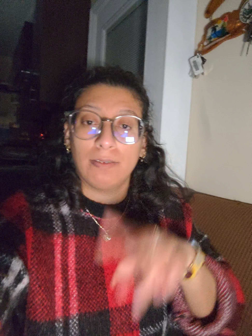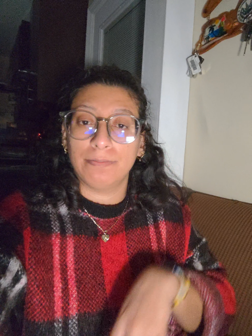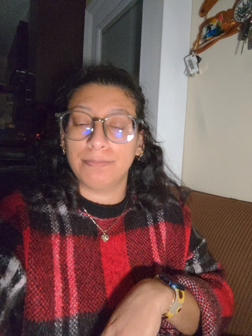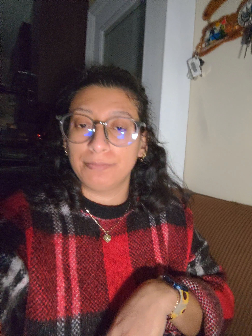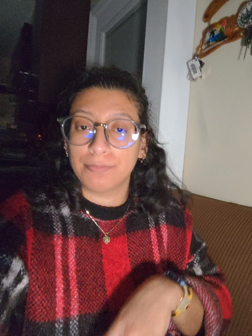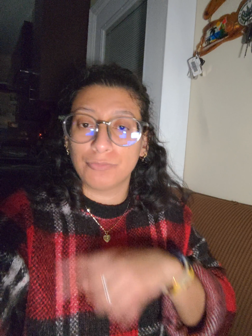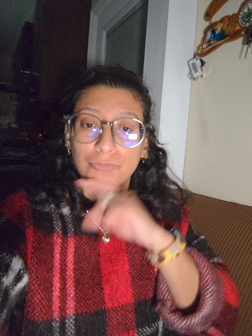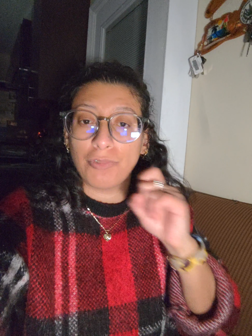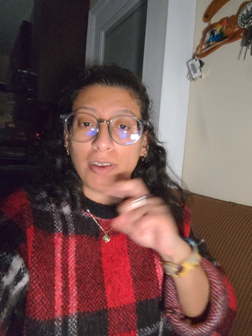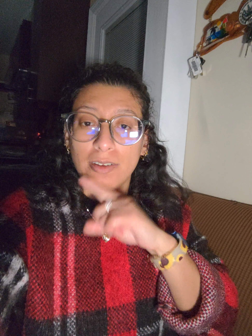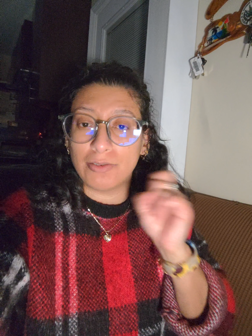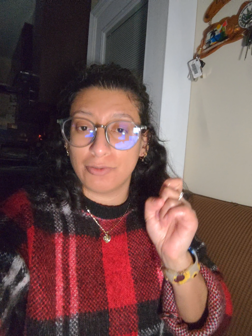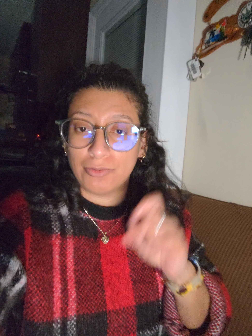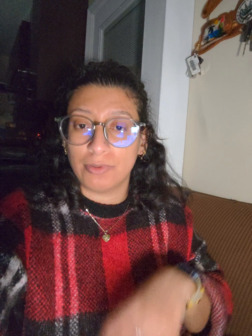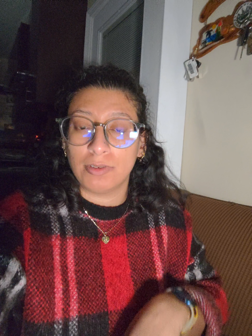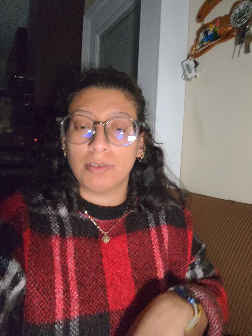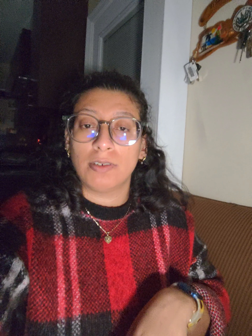dryer